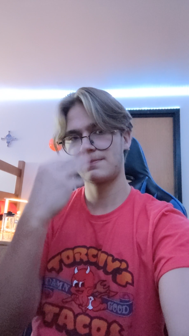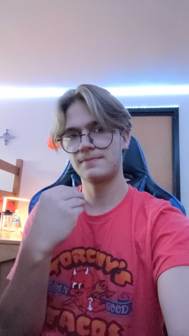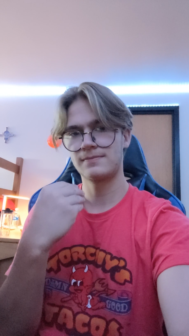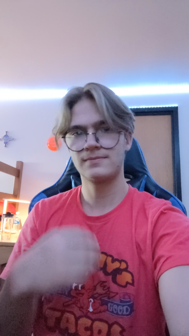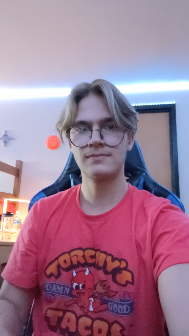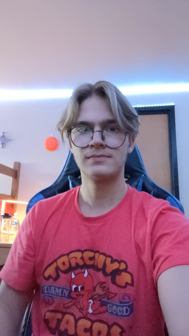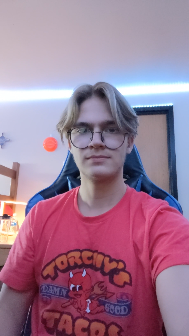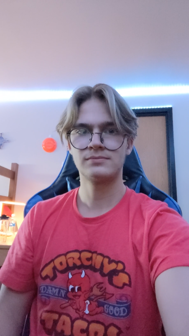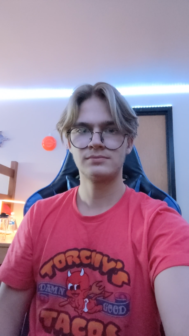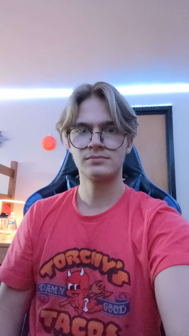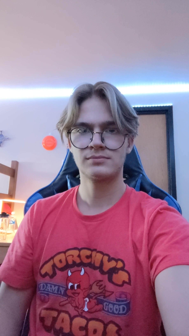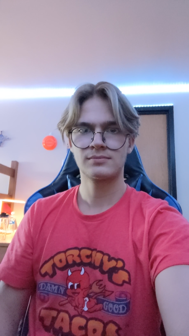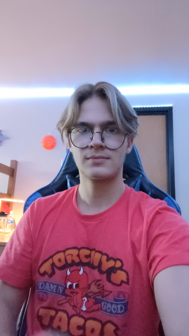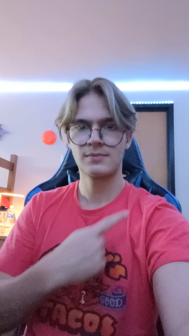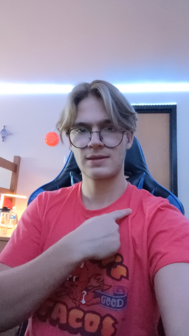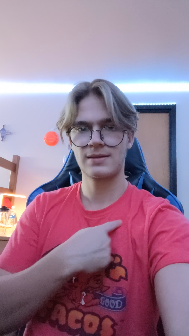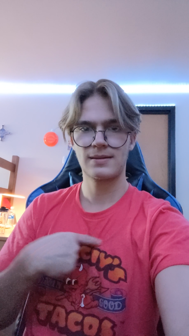bib